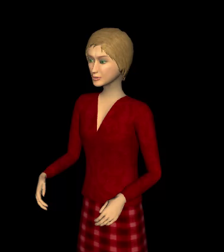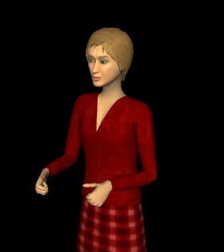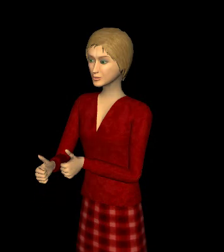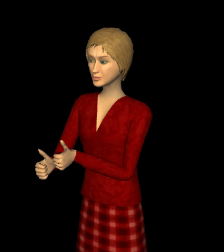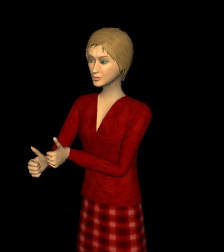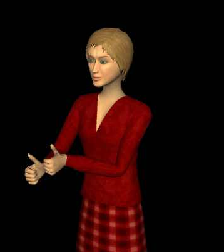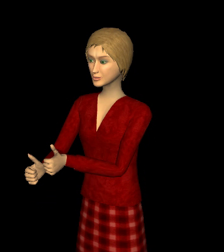يتابع